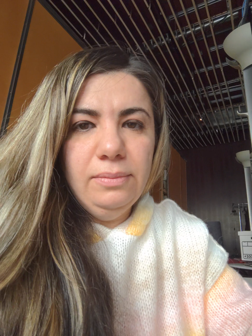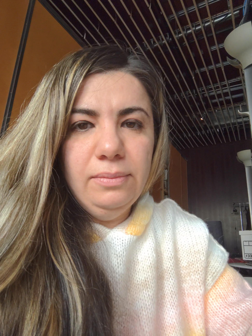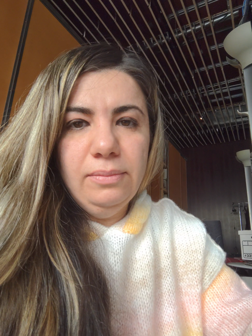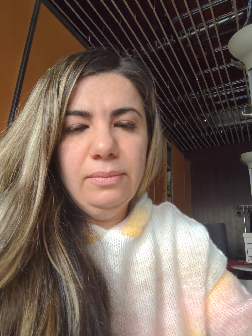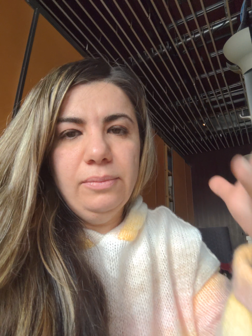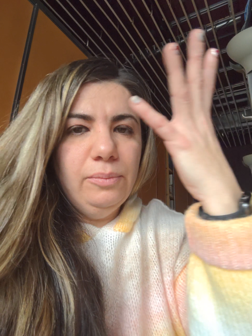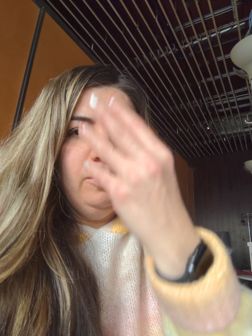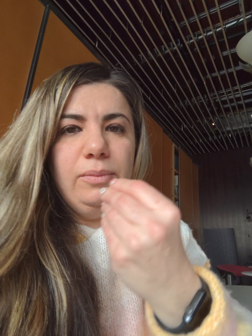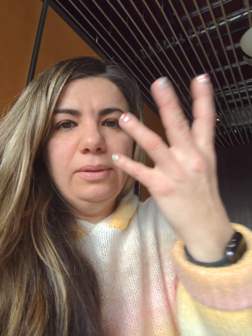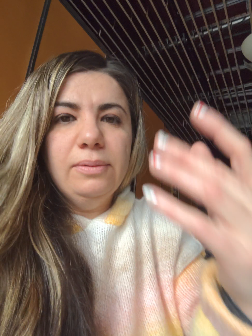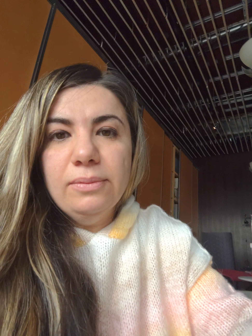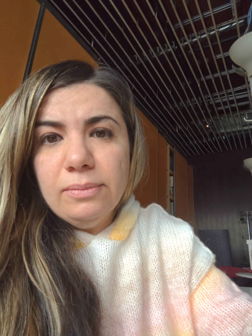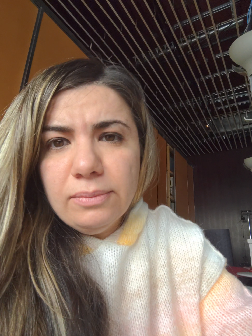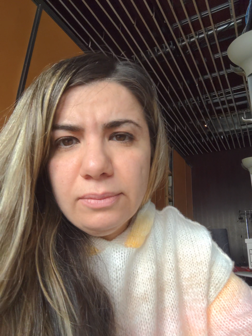pretty